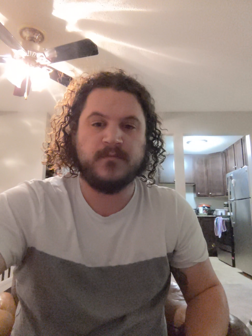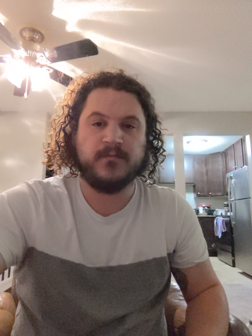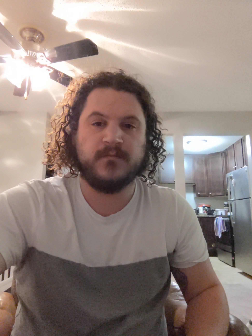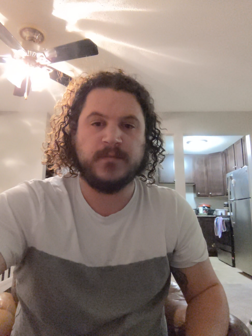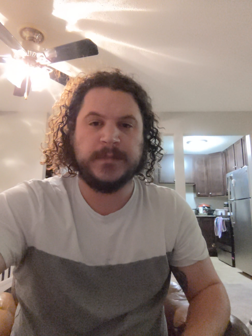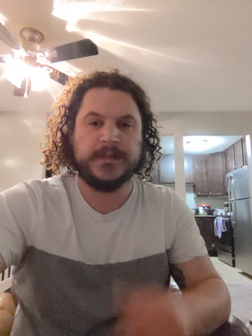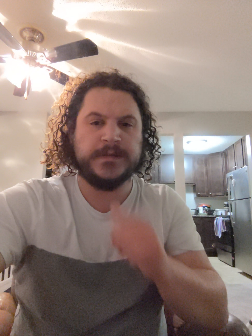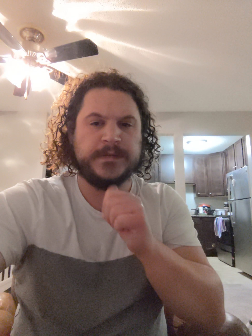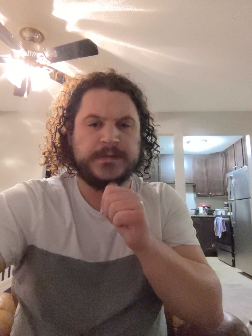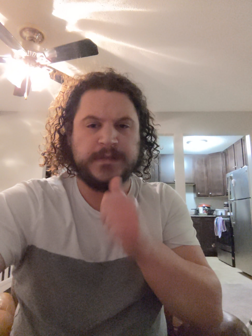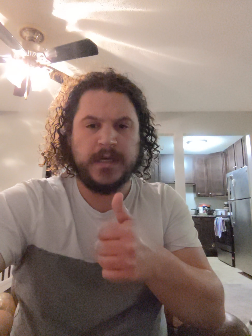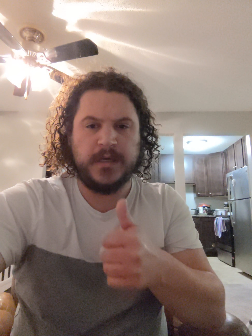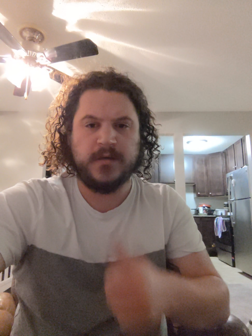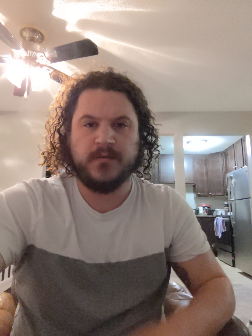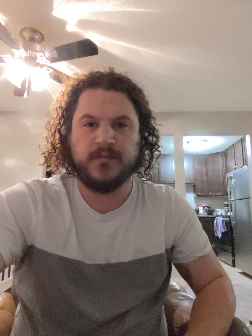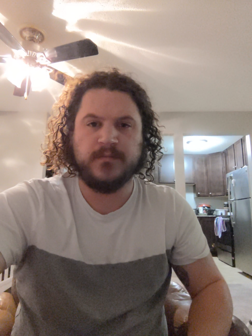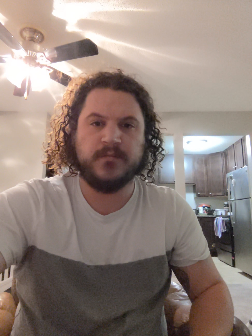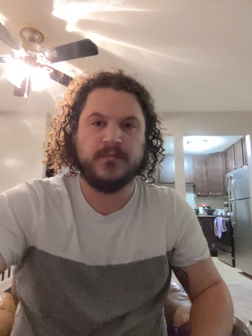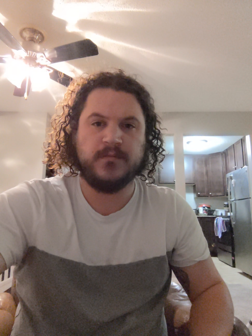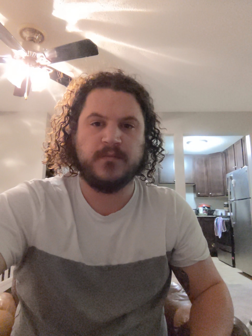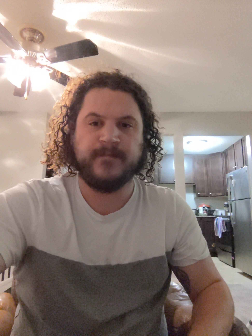not